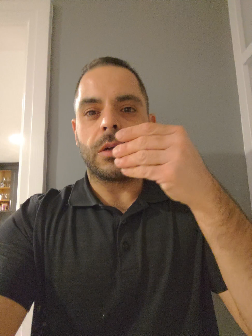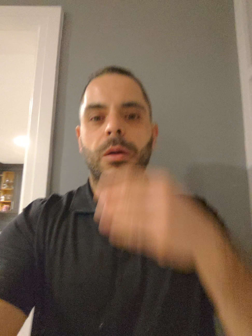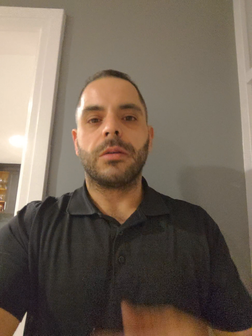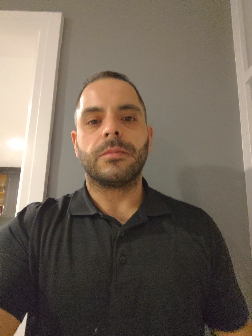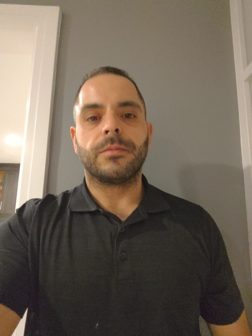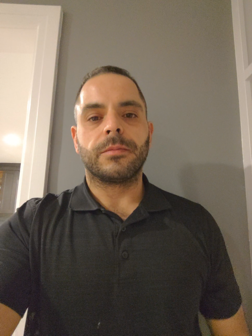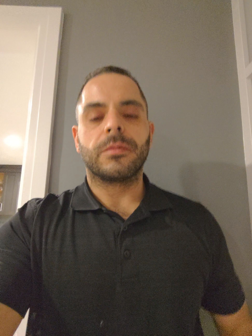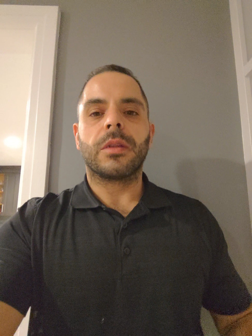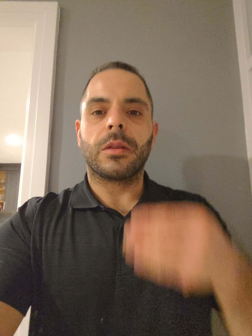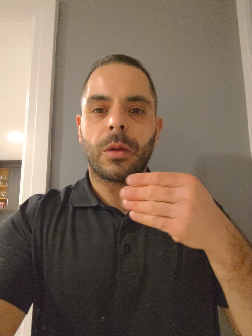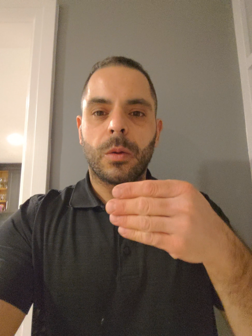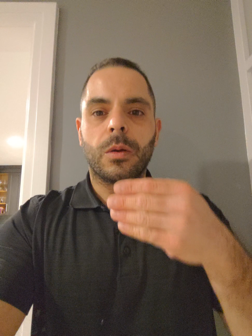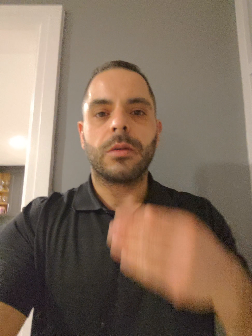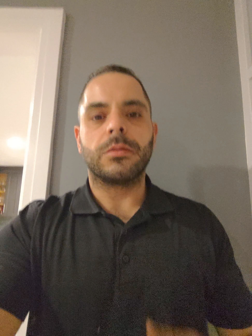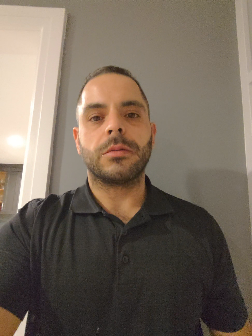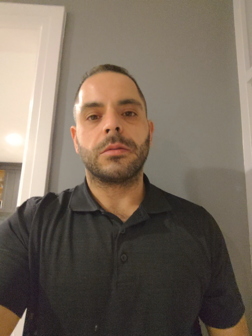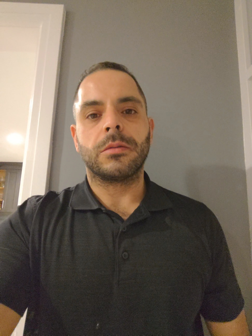close